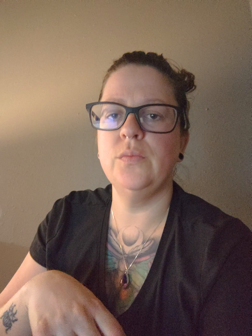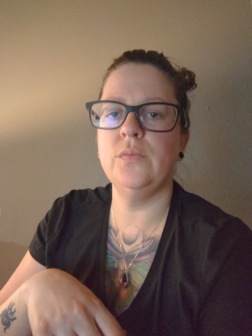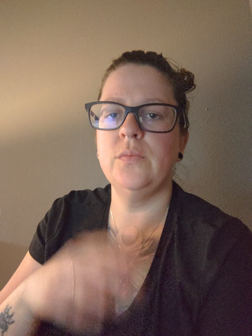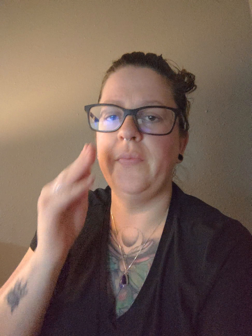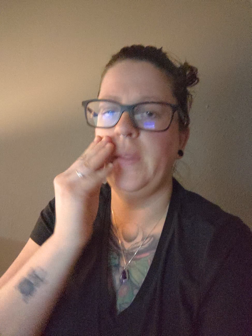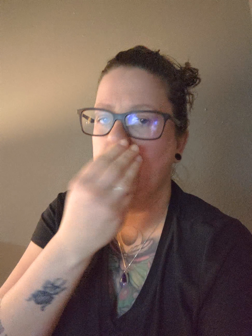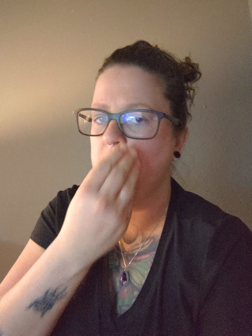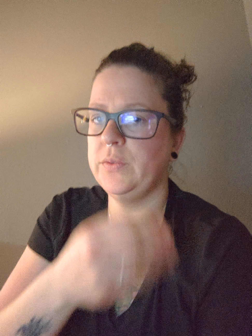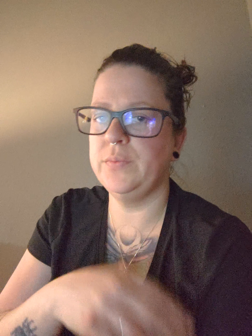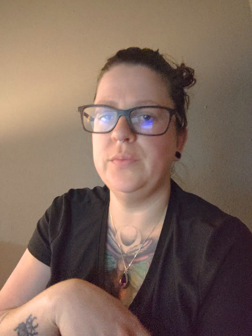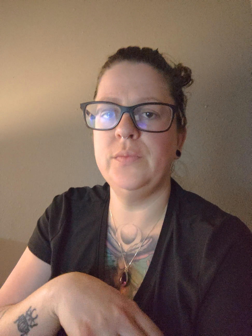flower